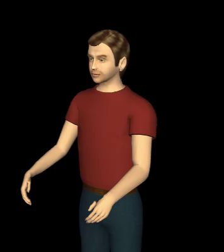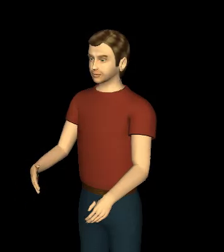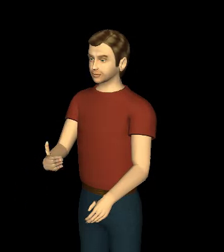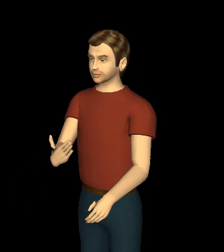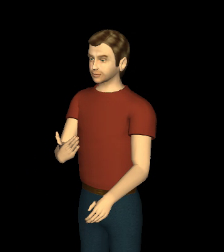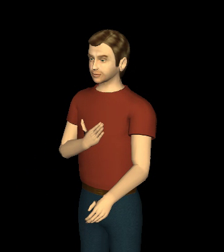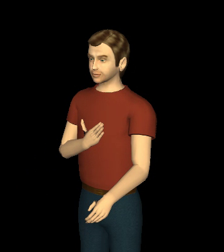لي